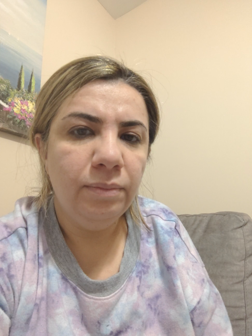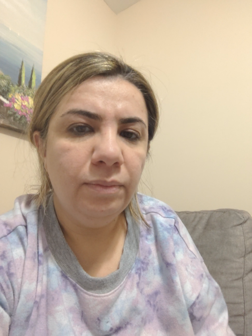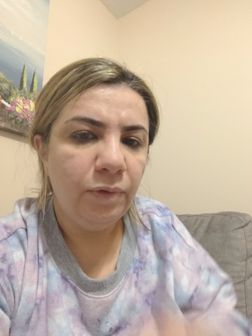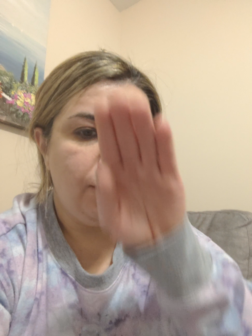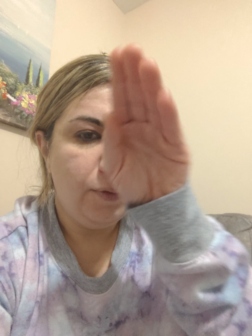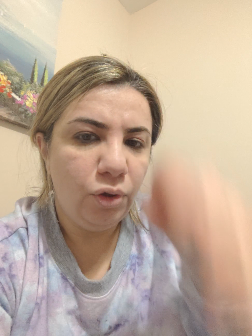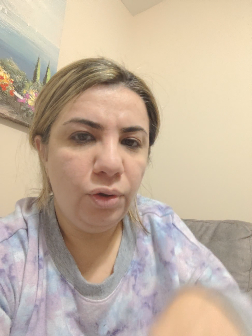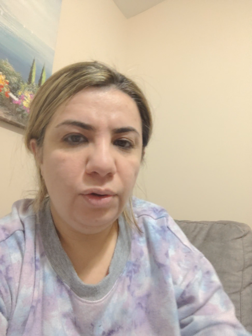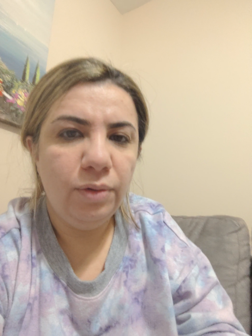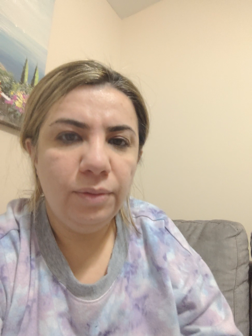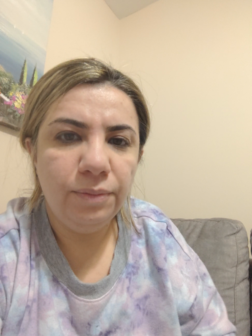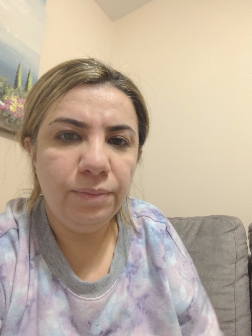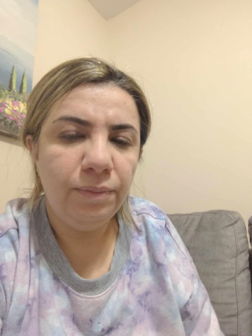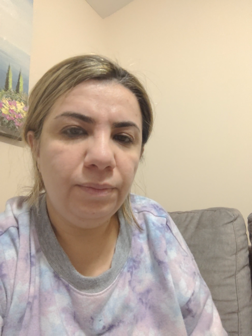elephant